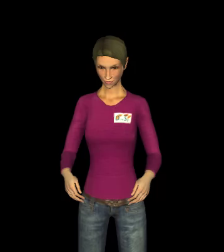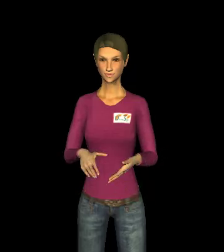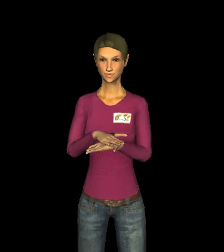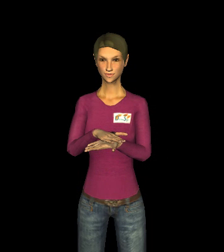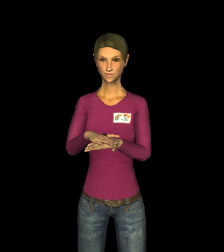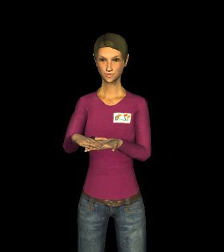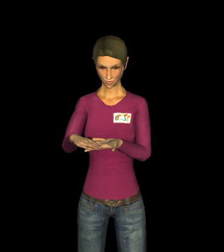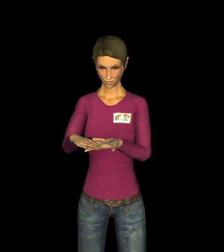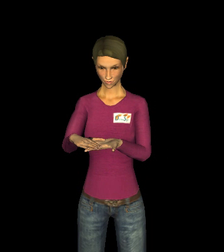ناعم